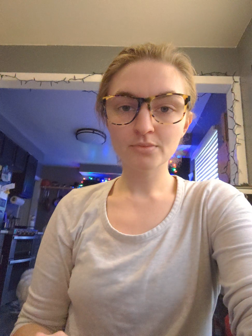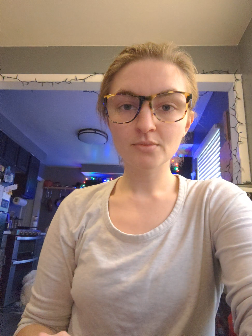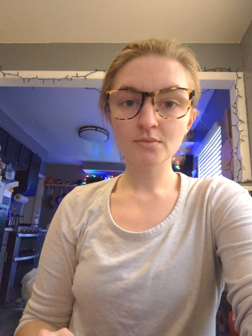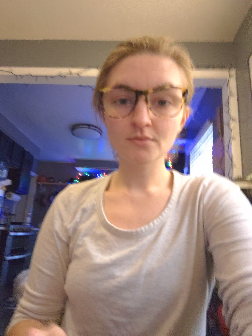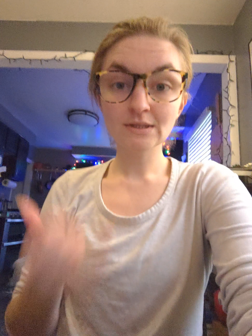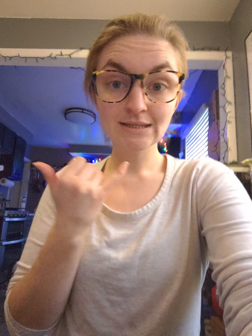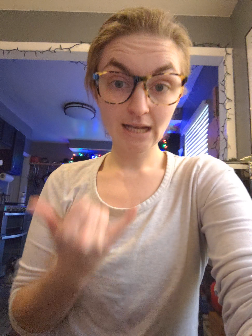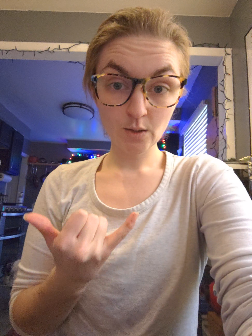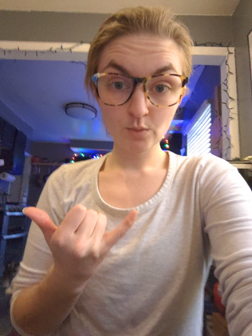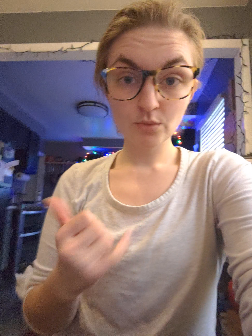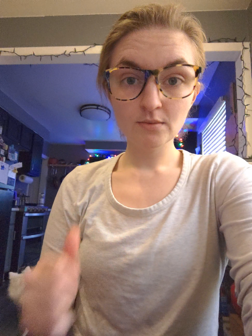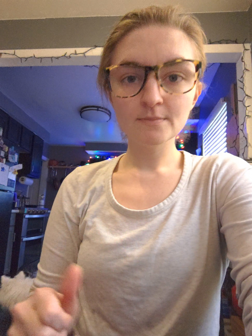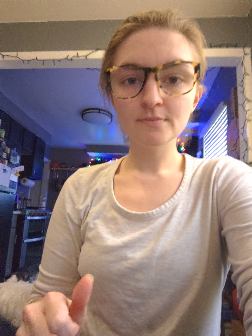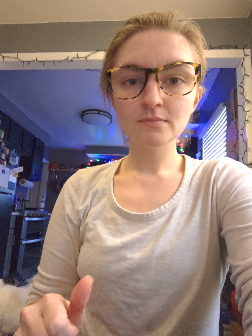now